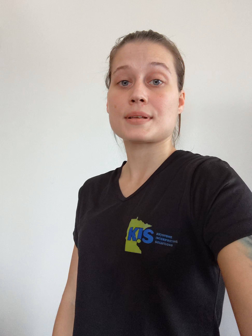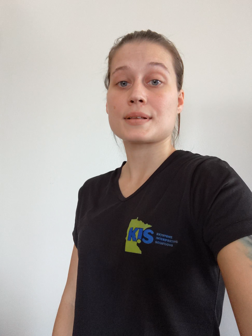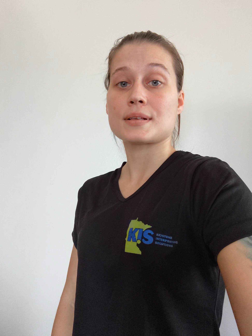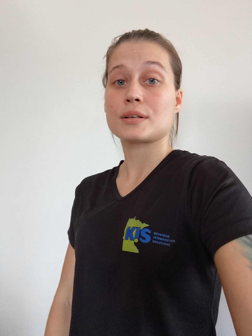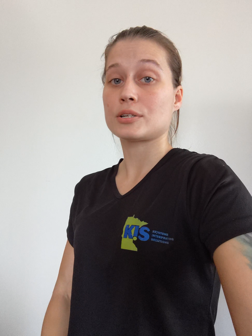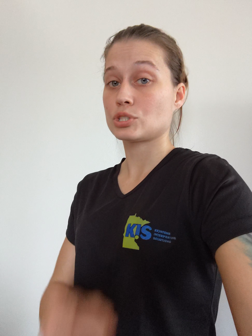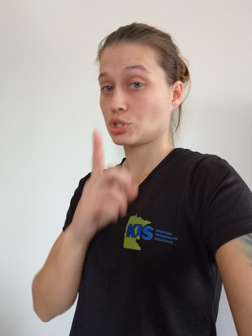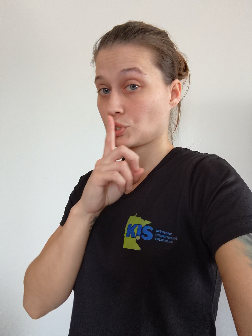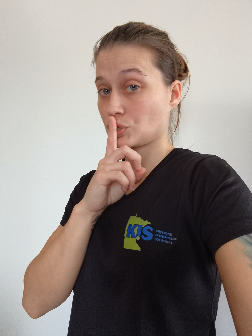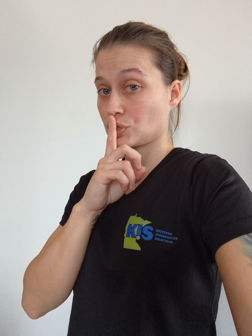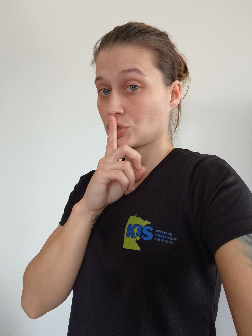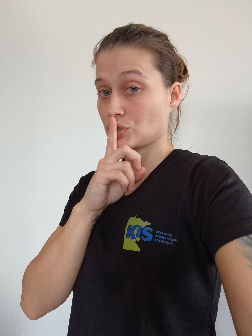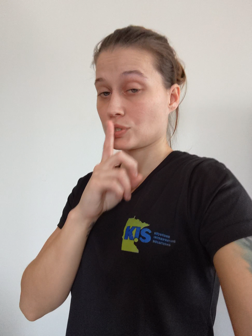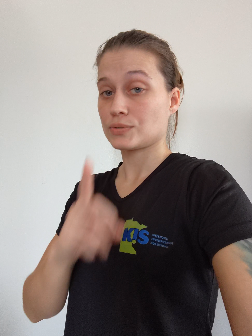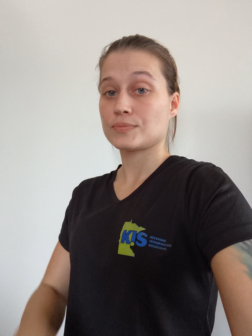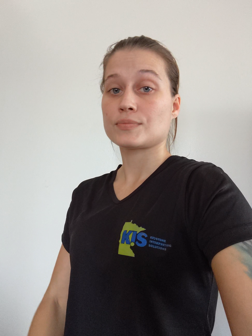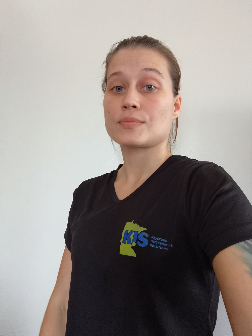shhh